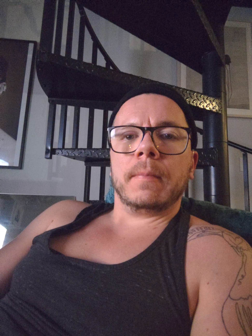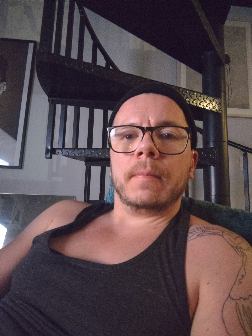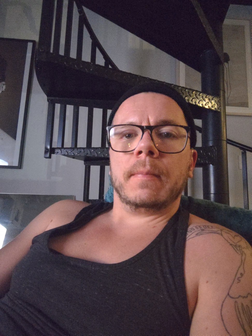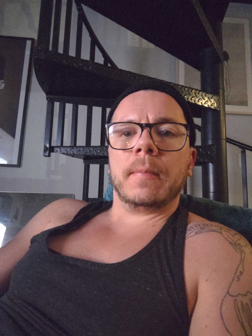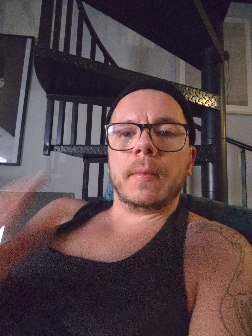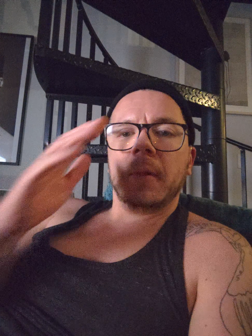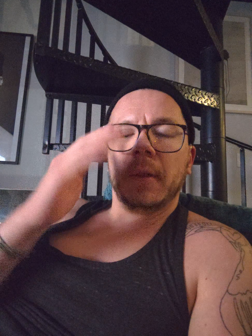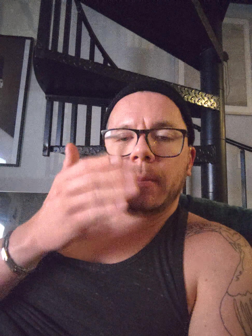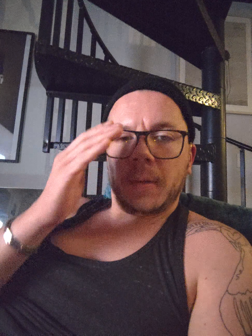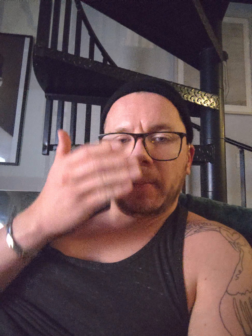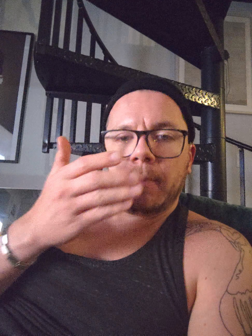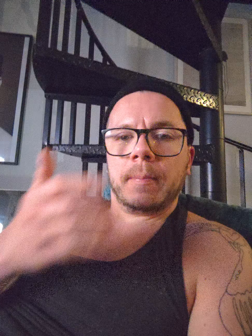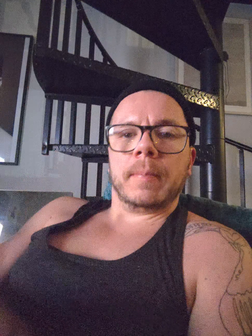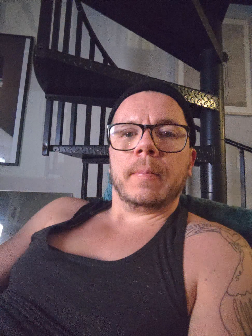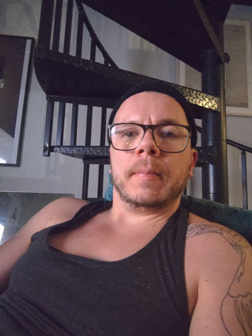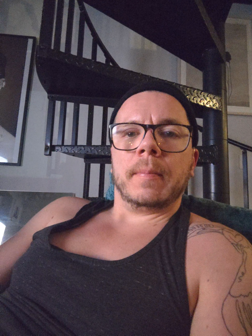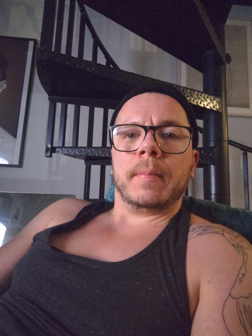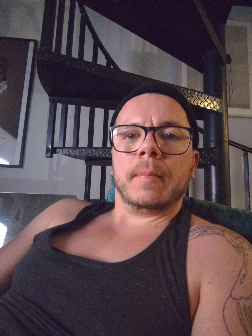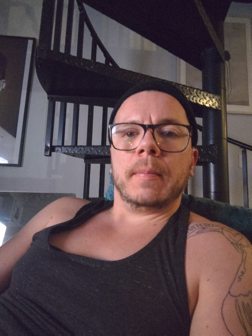sleepy